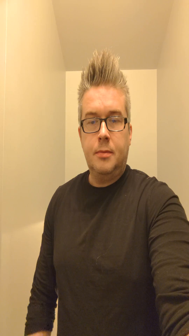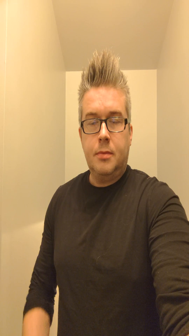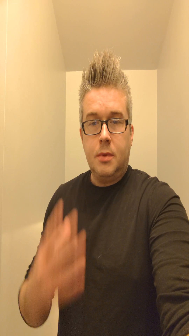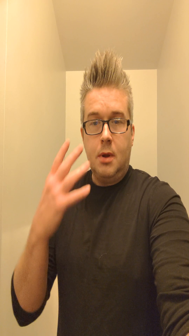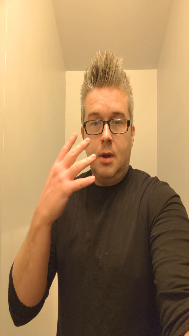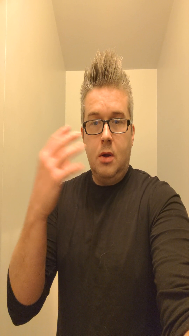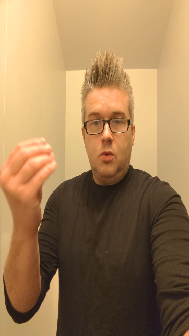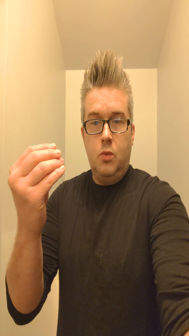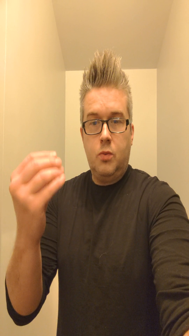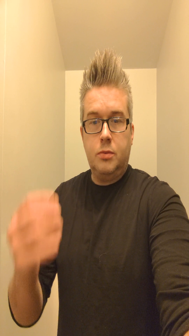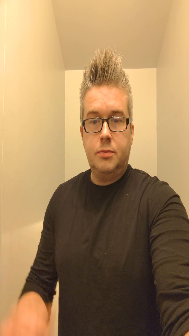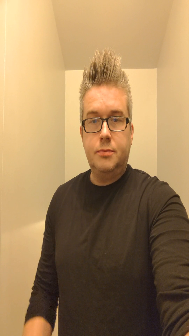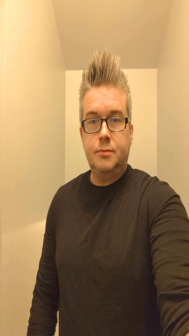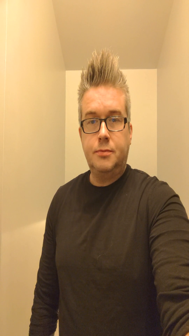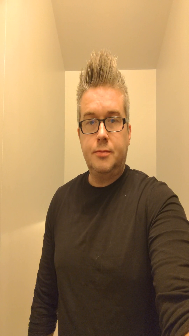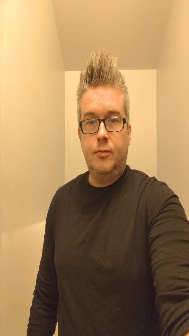go